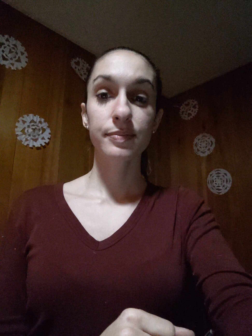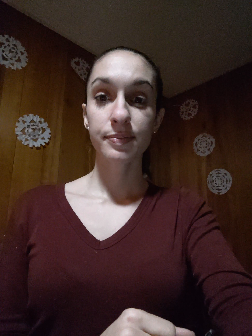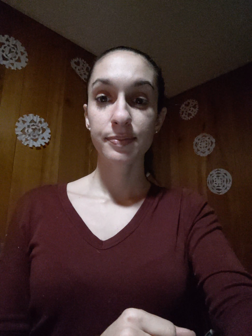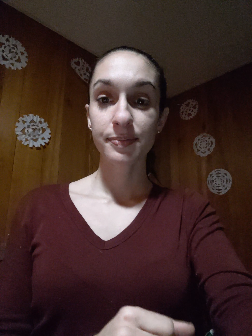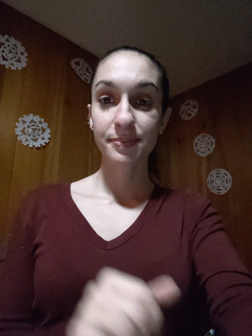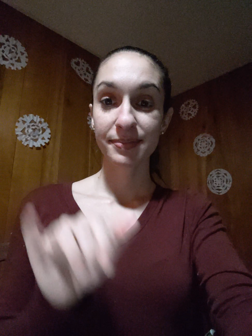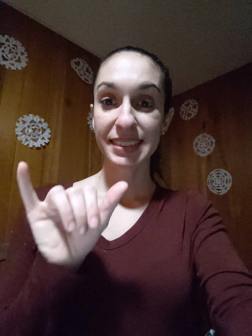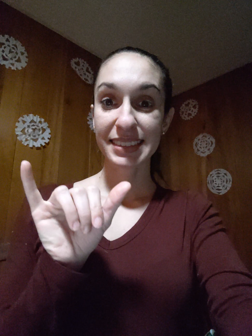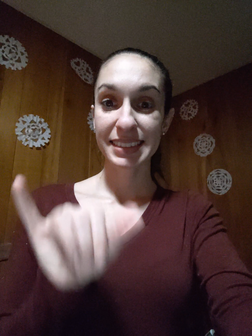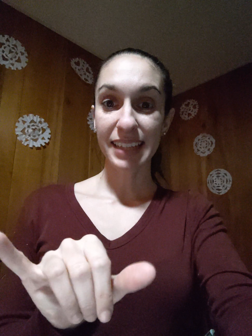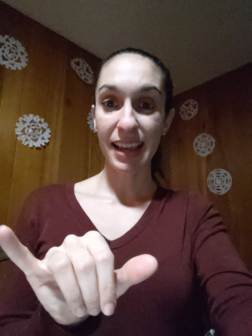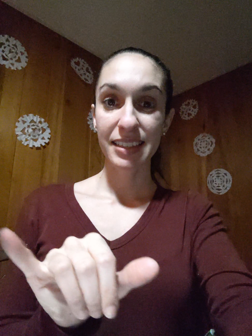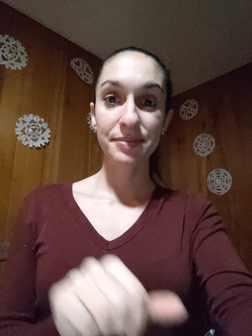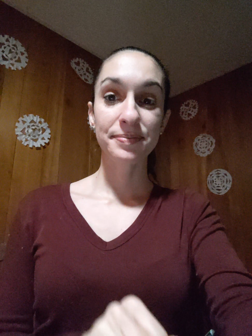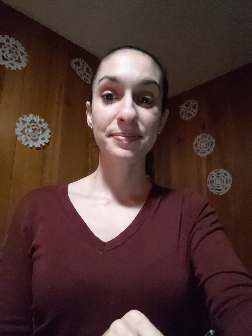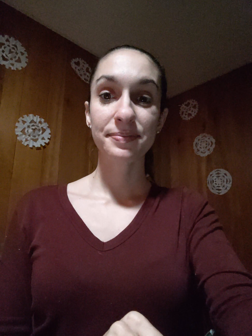stay